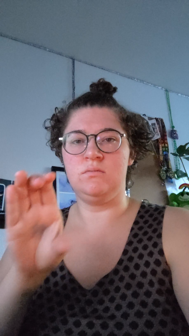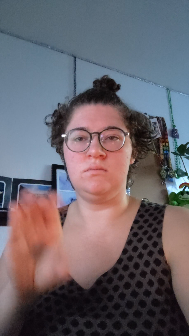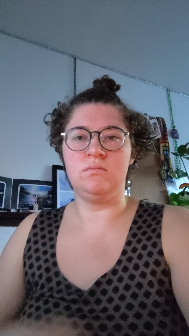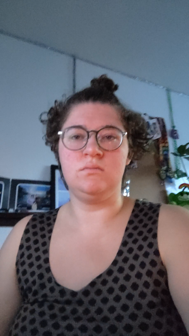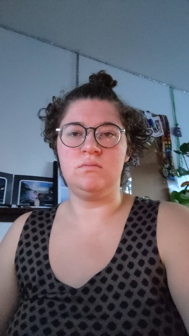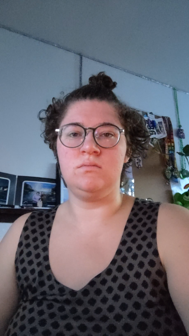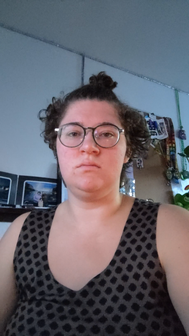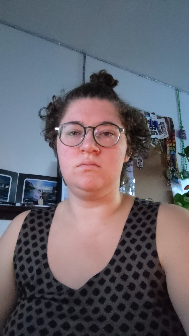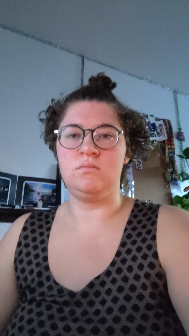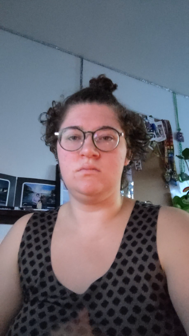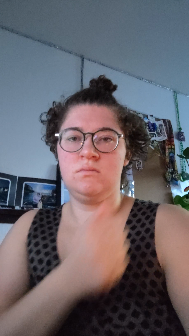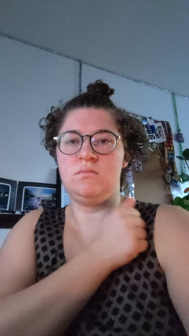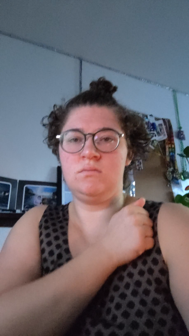hug